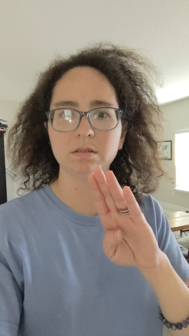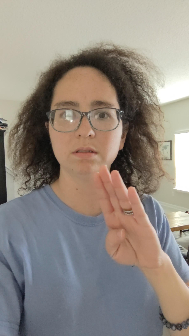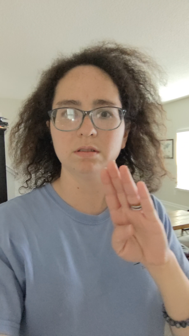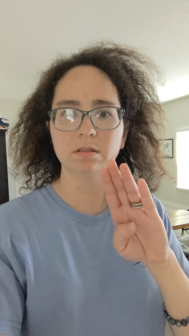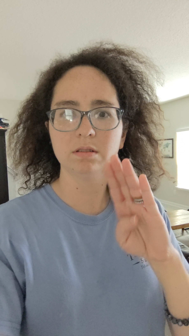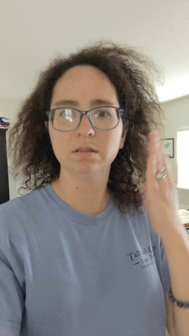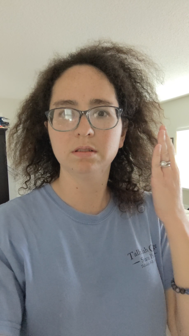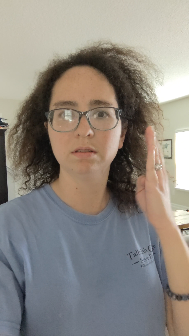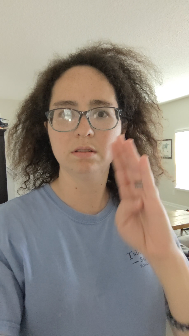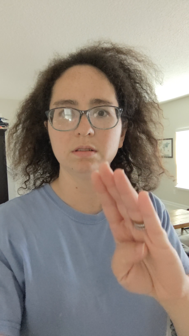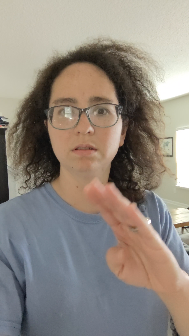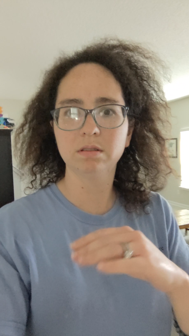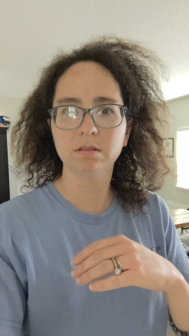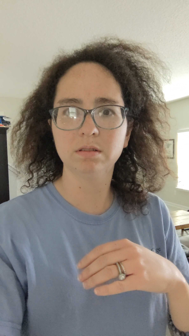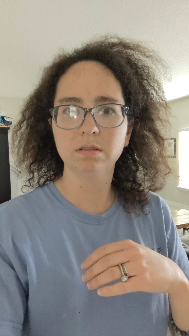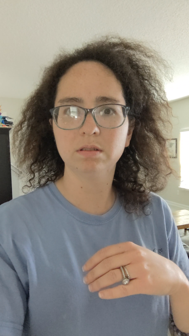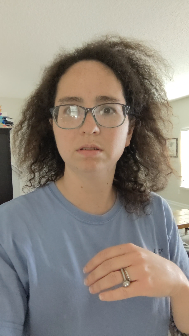door